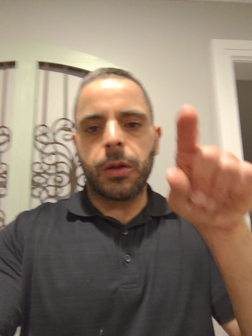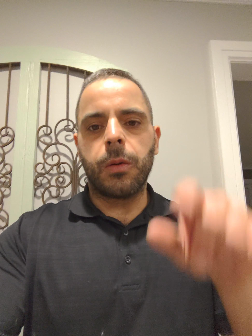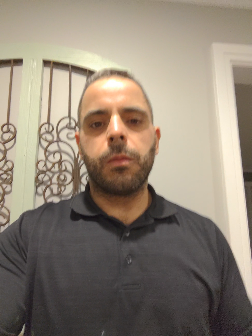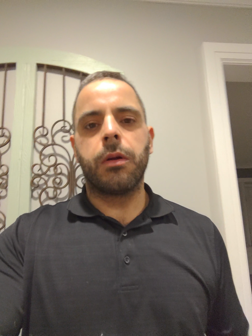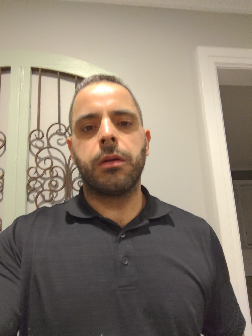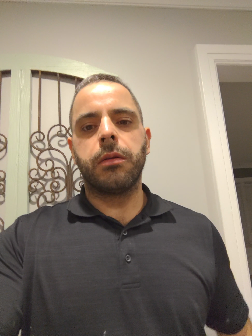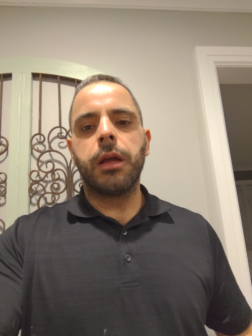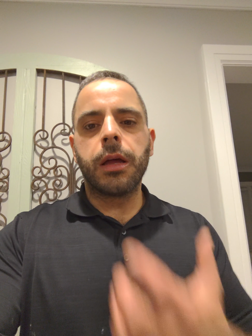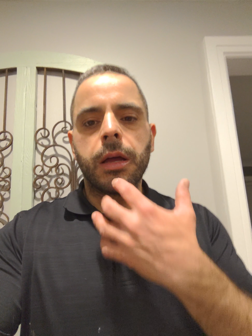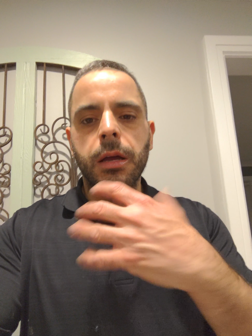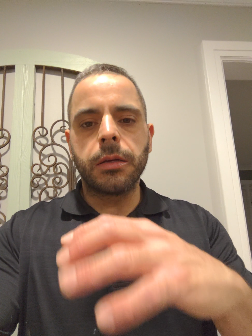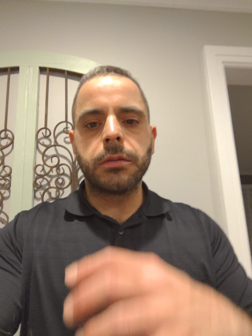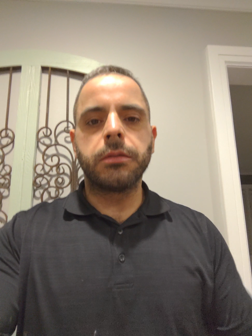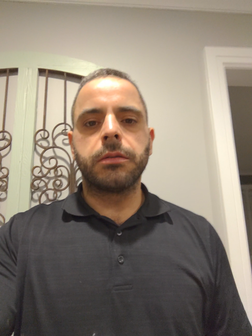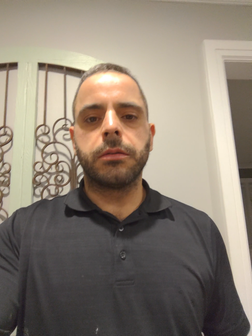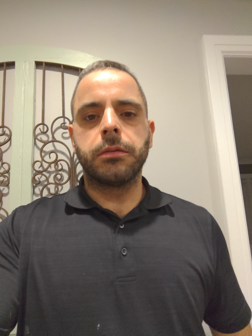hot